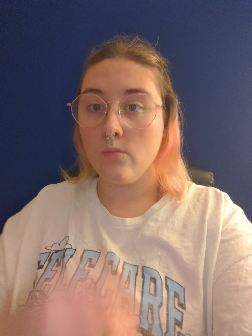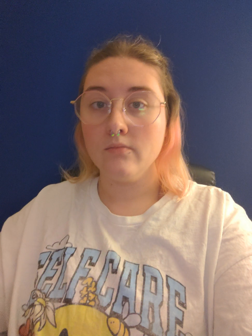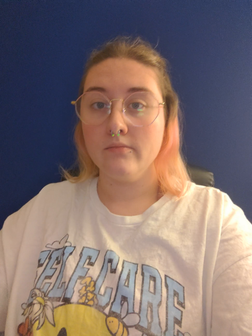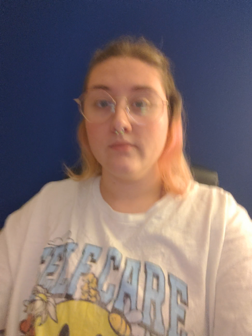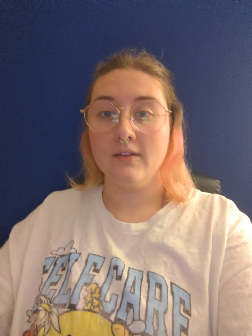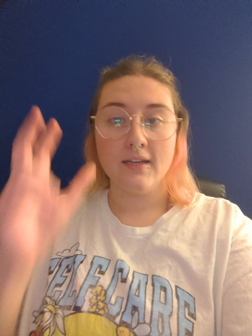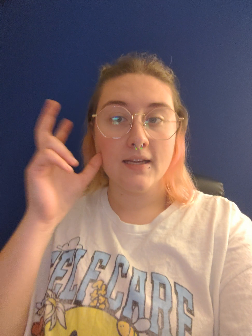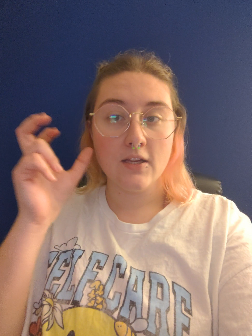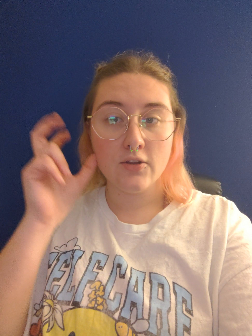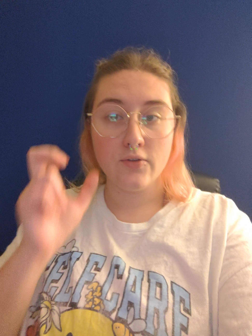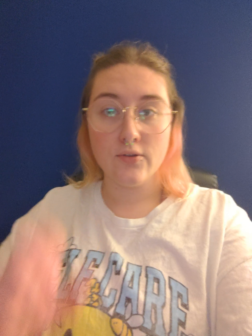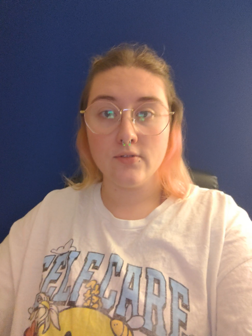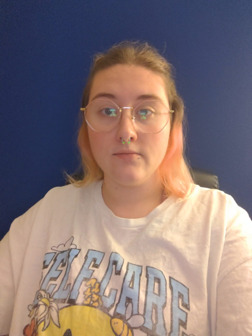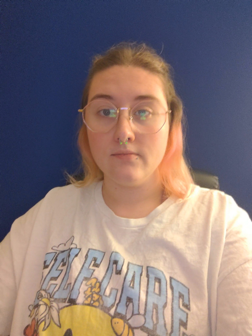hear